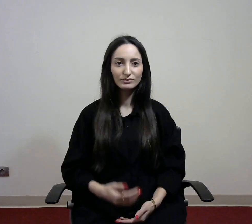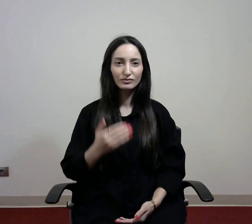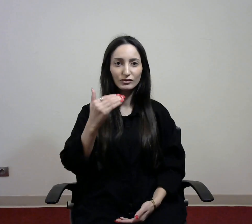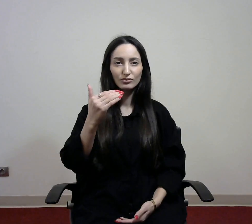siz